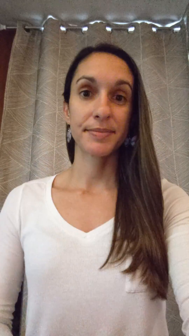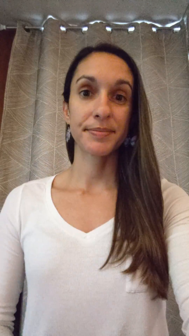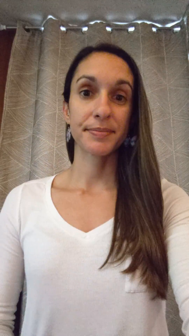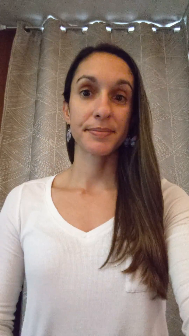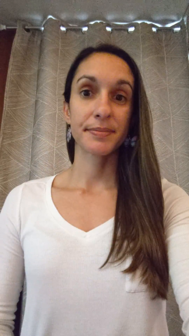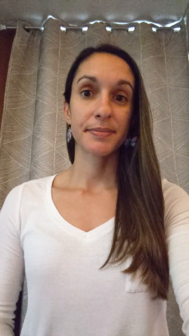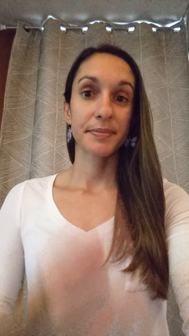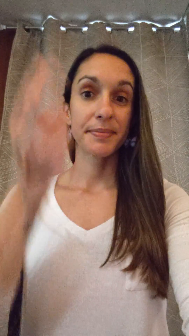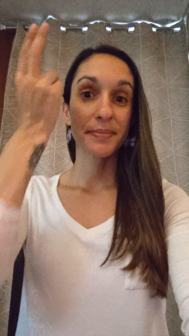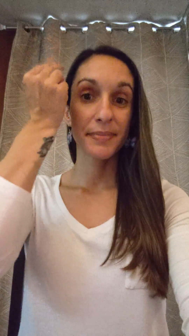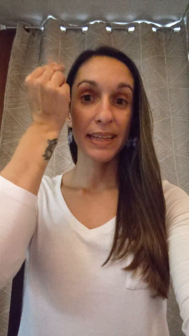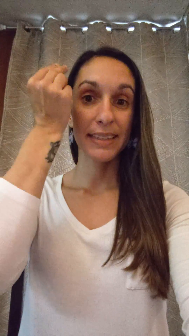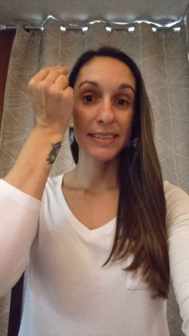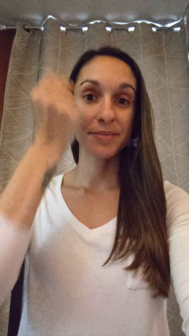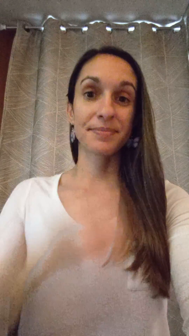bunny